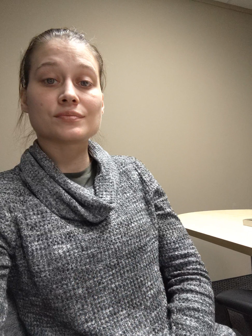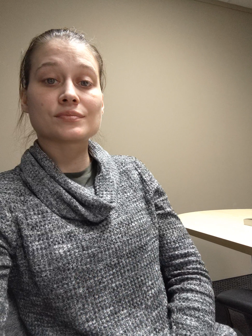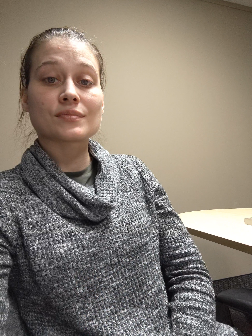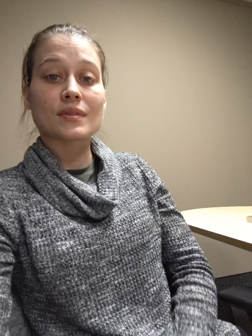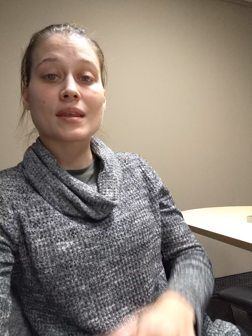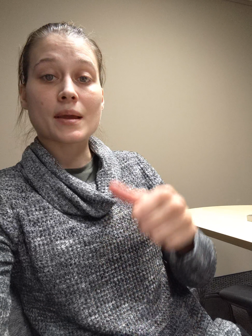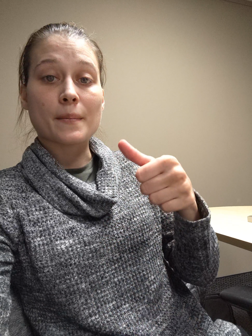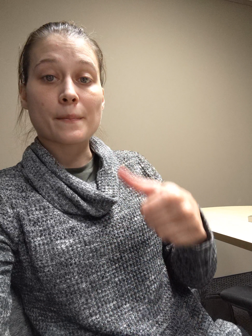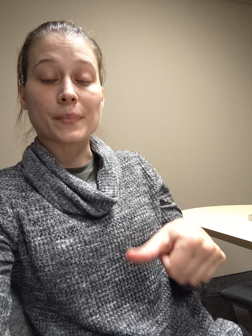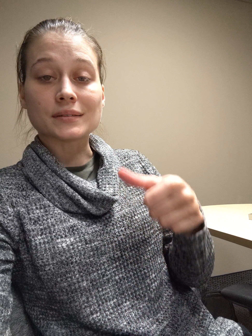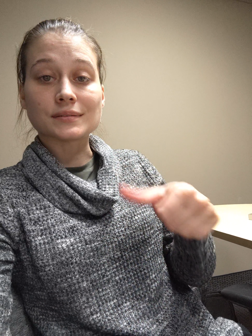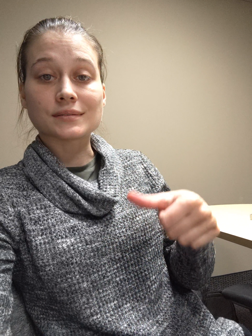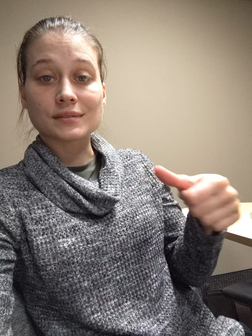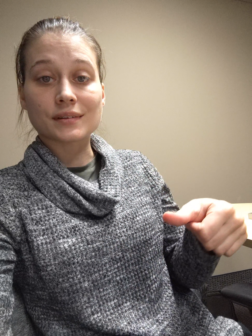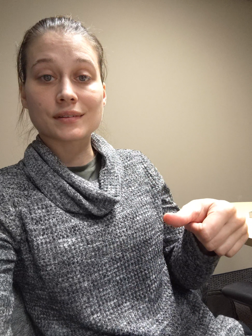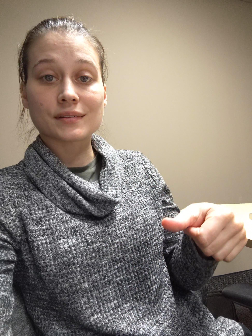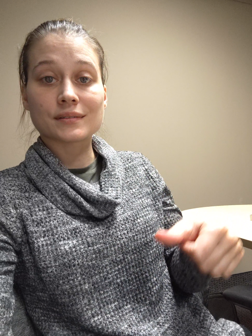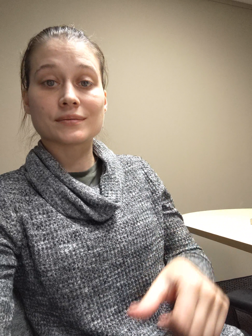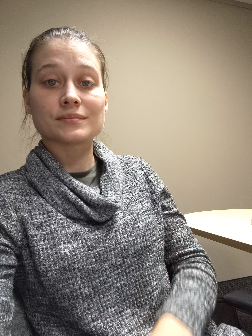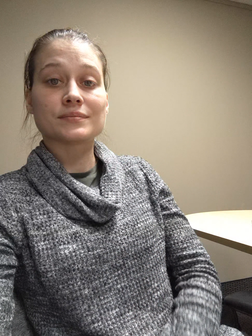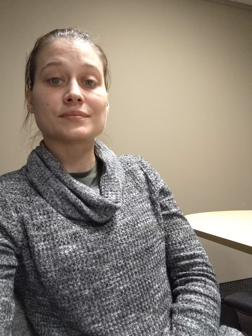puzzle